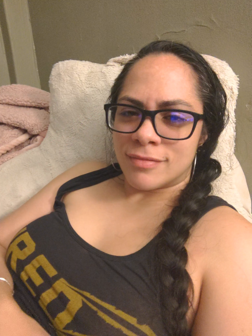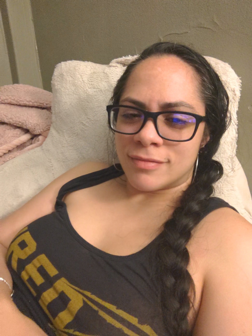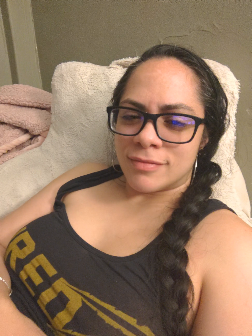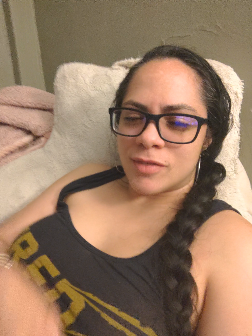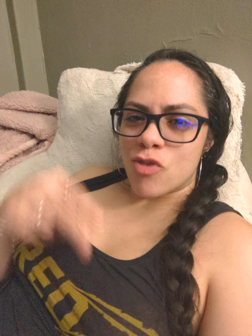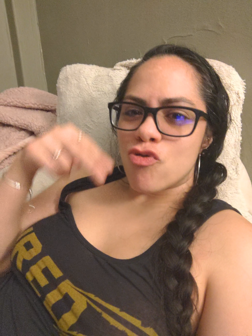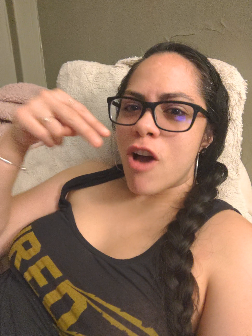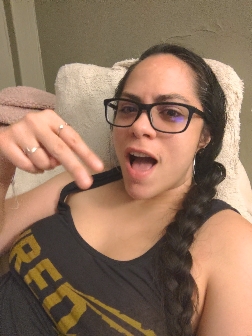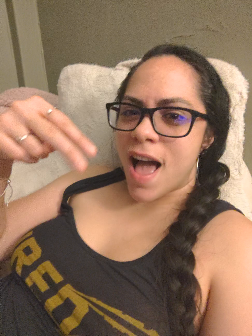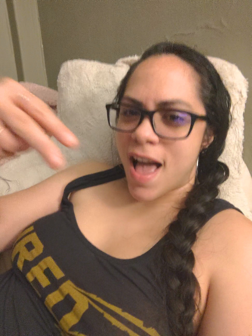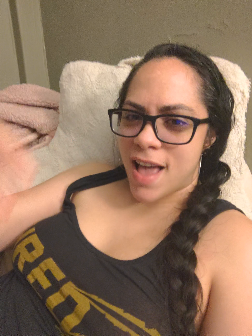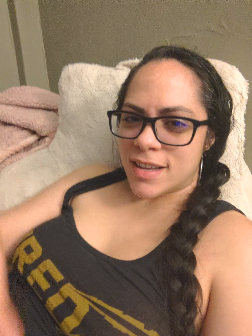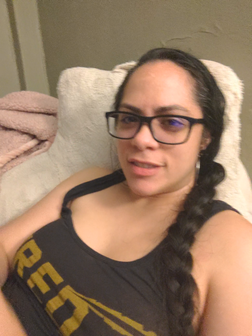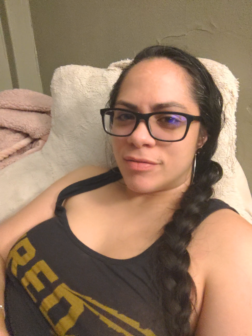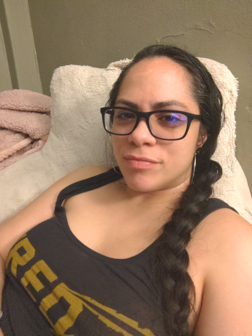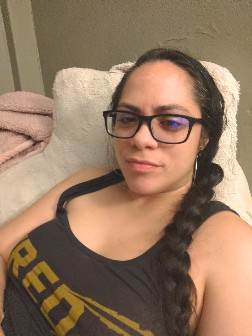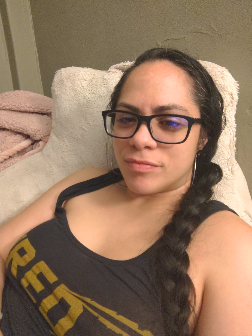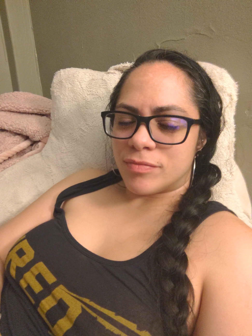ride